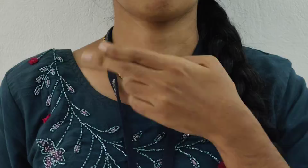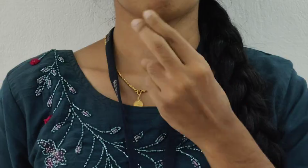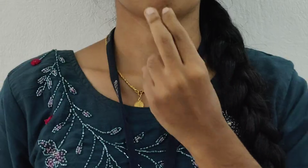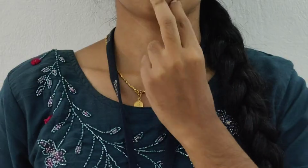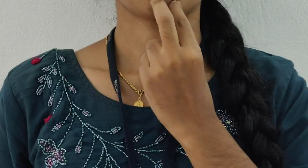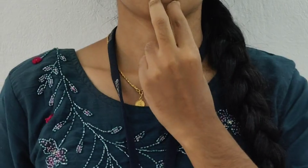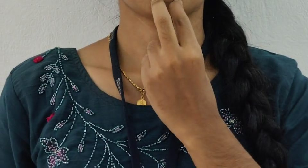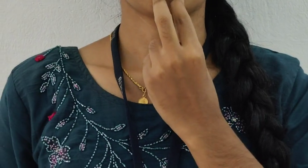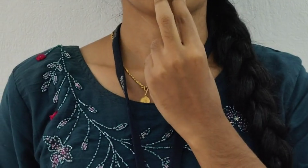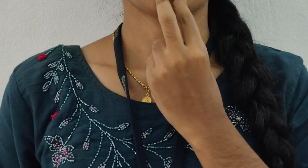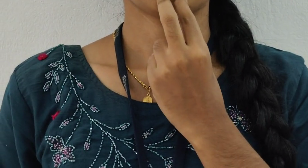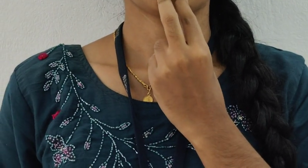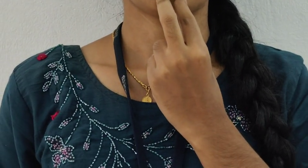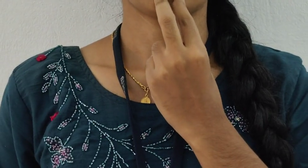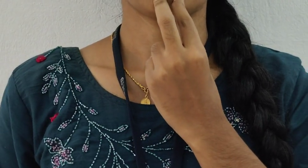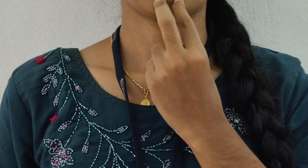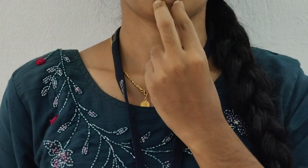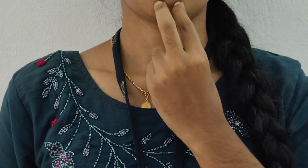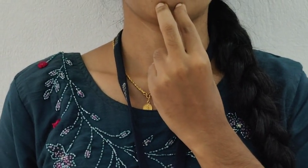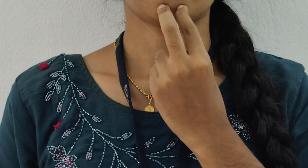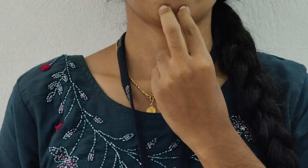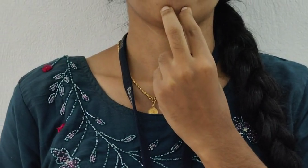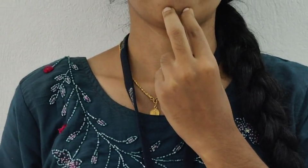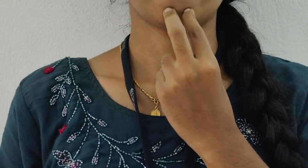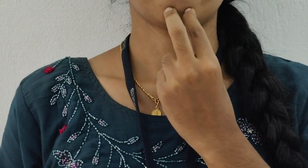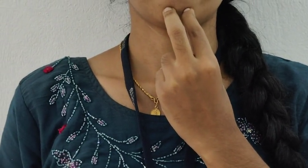അഃ